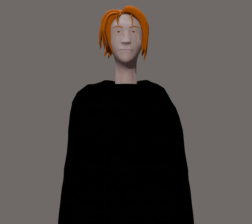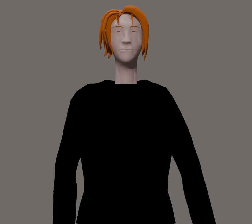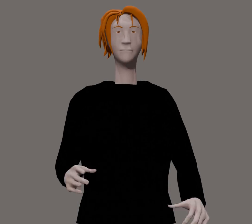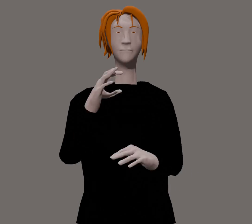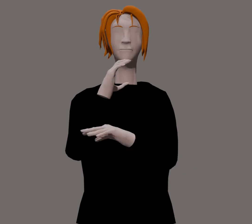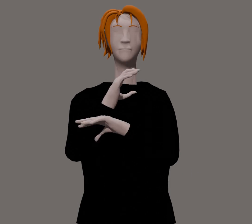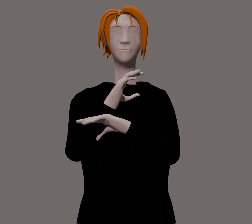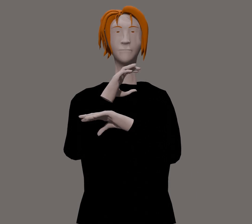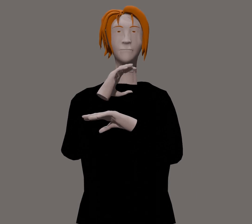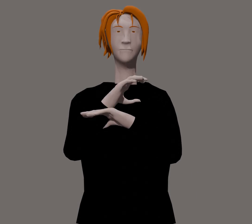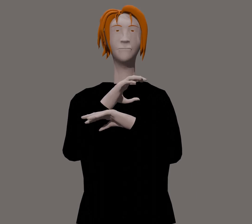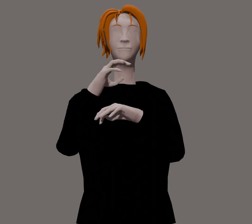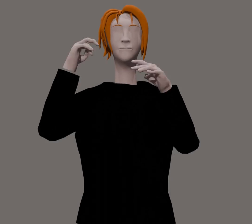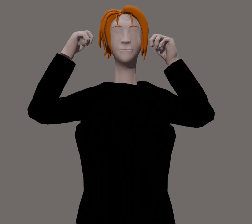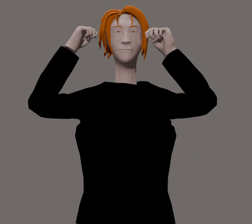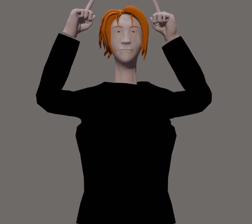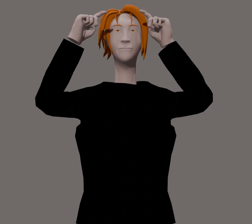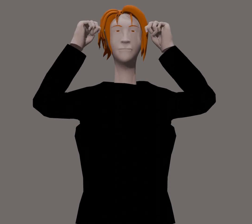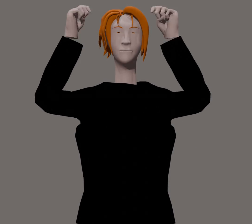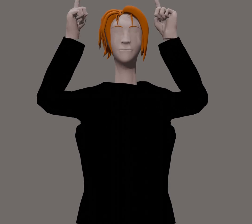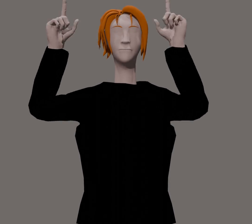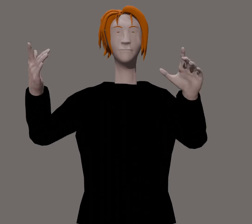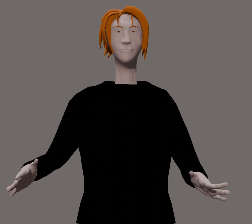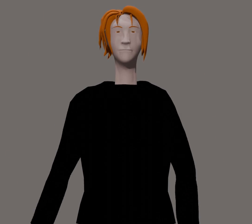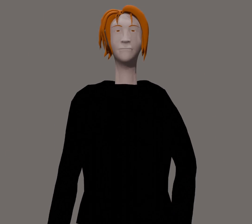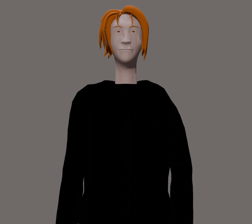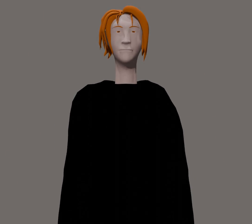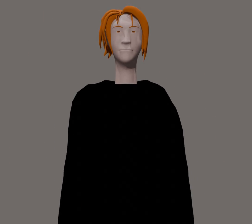Church Teaching